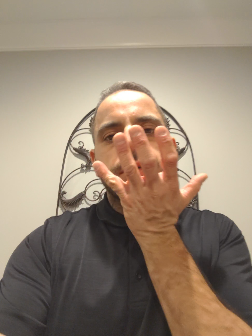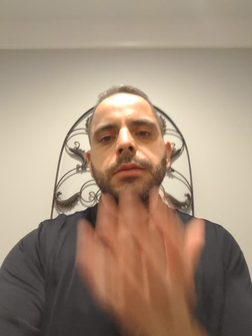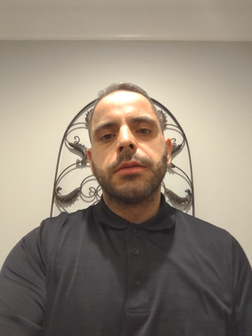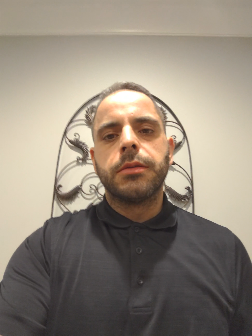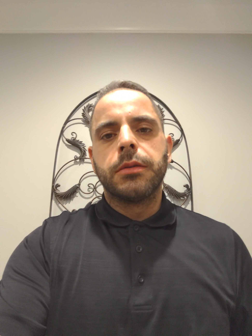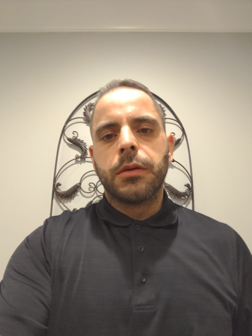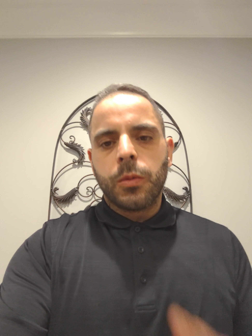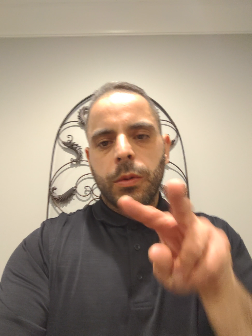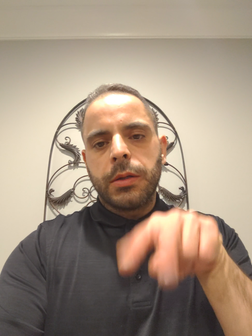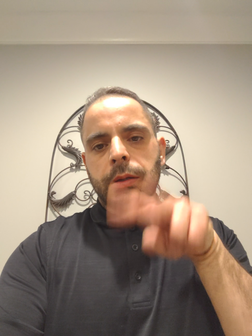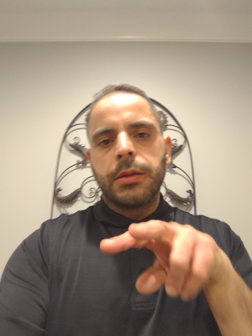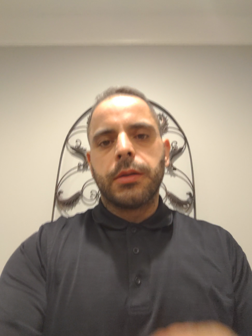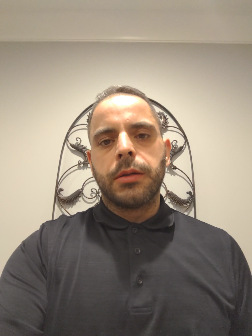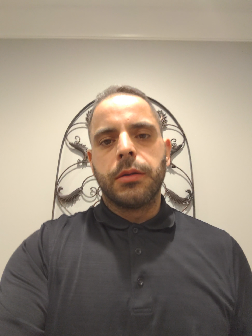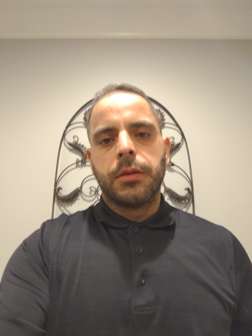read